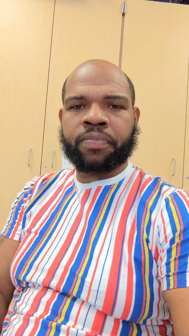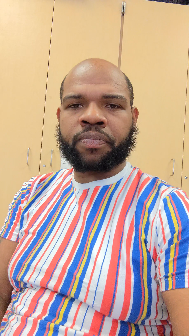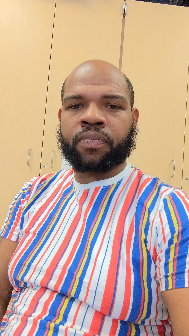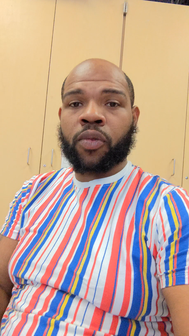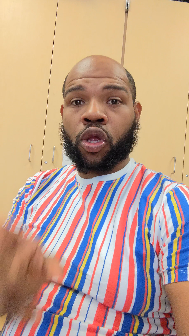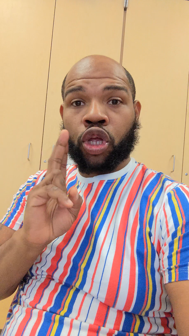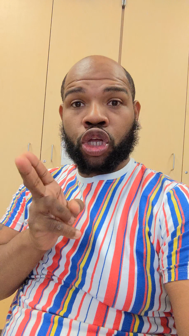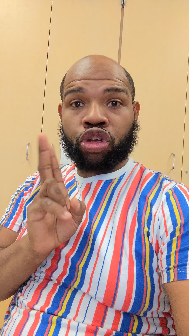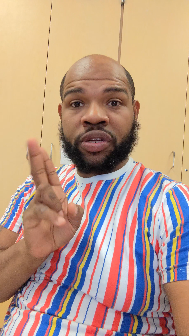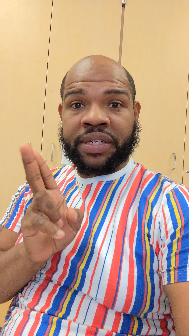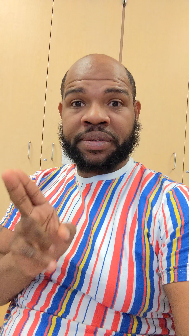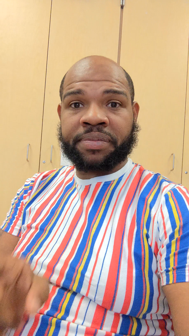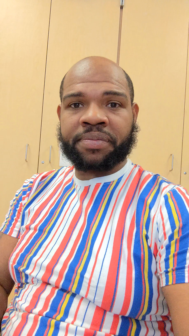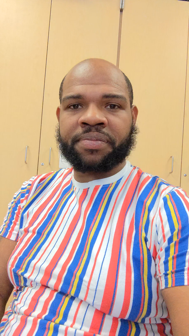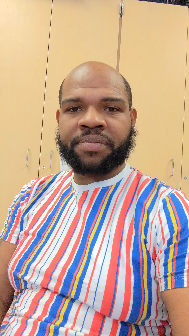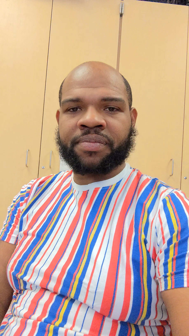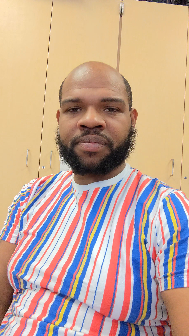hurry